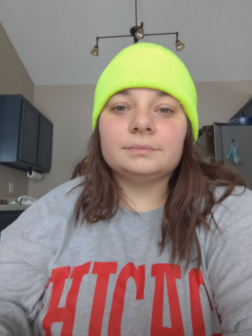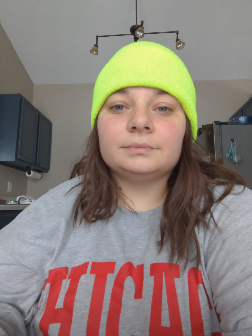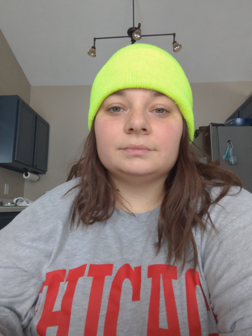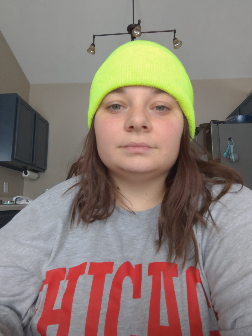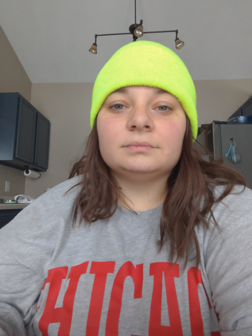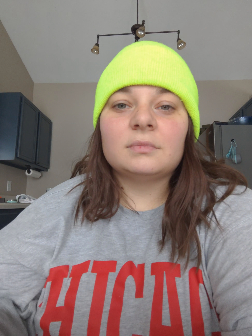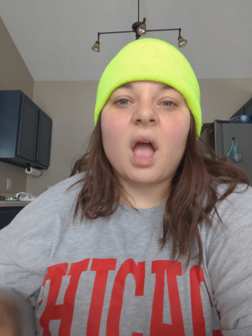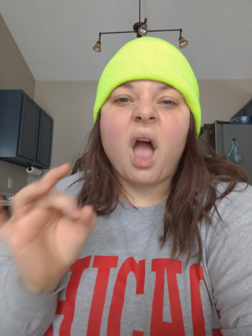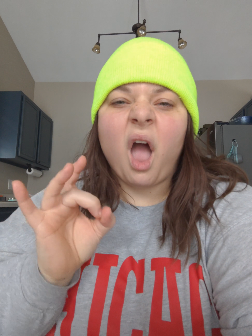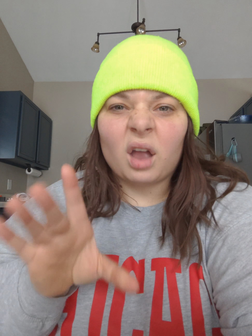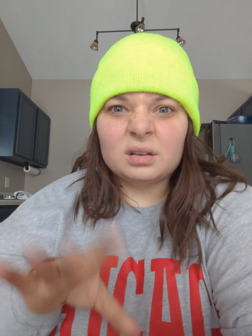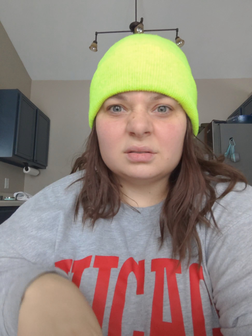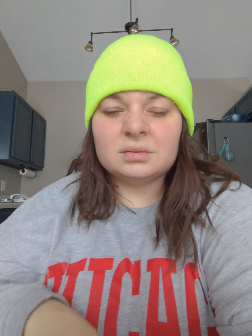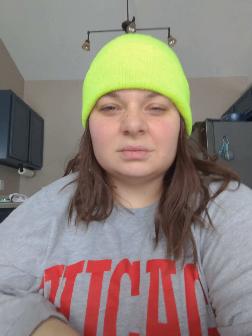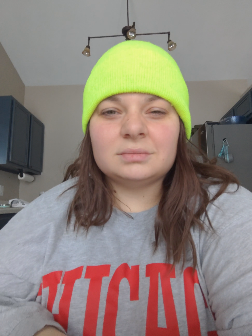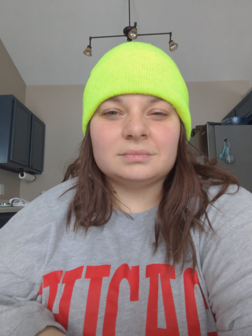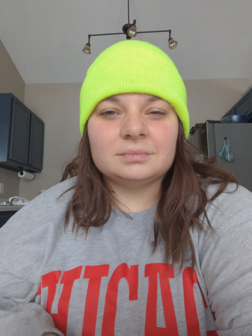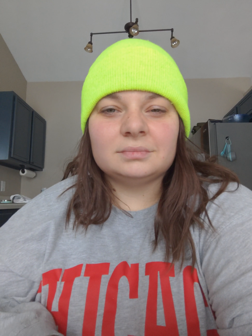hate